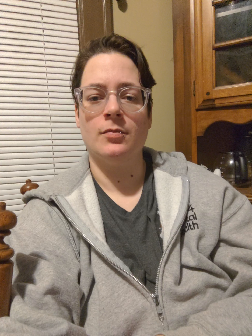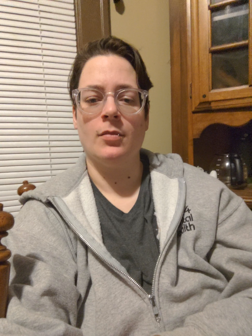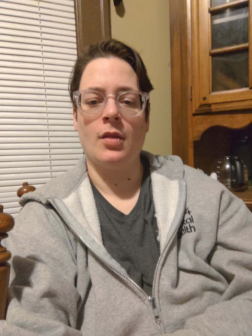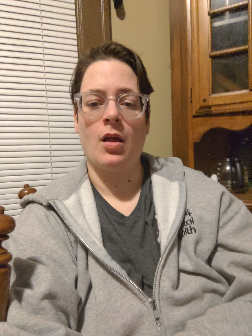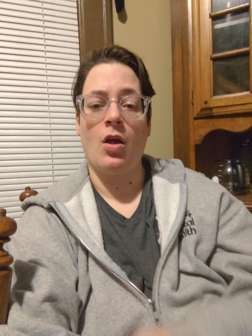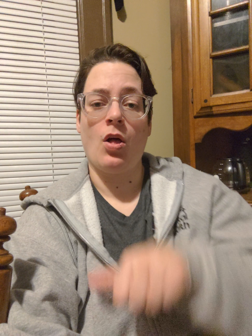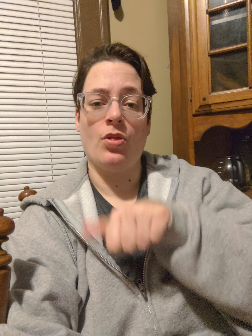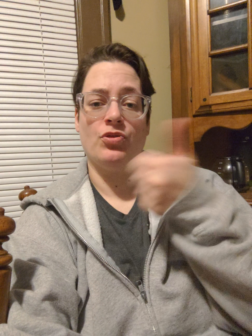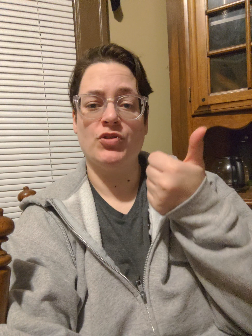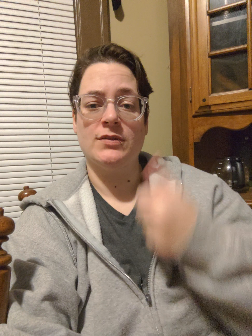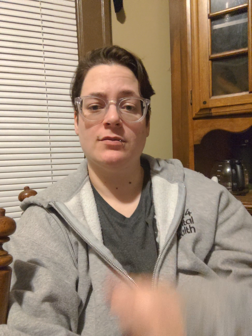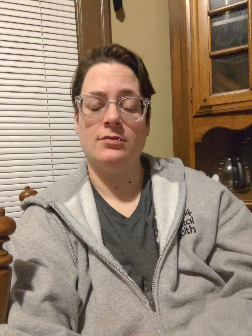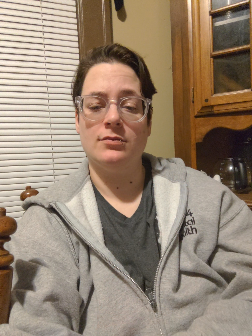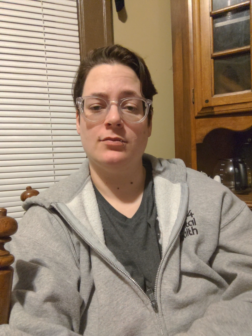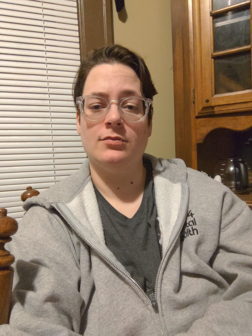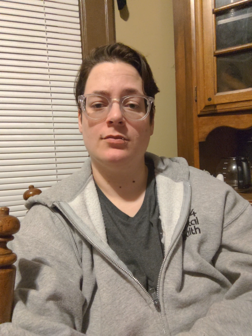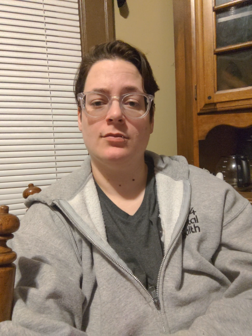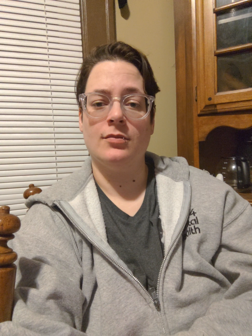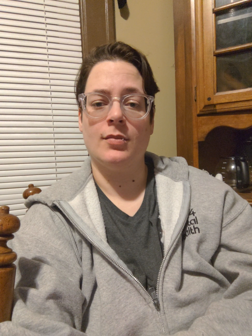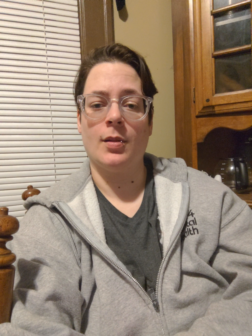another